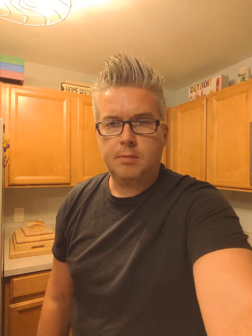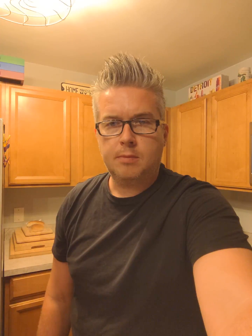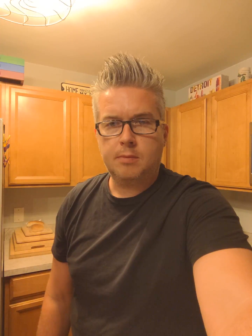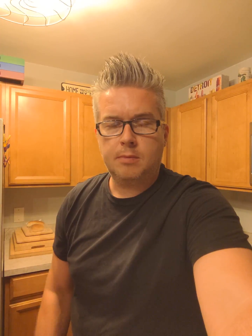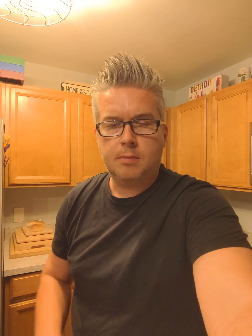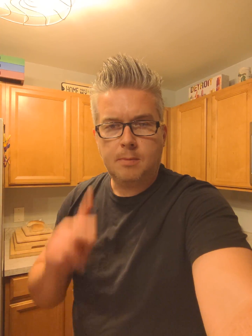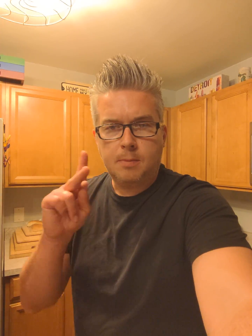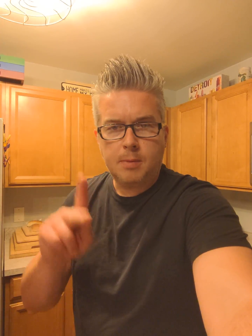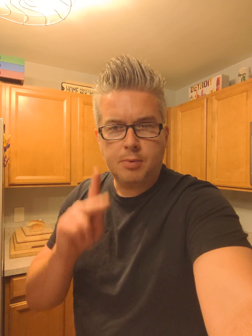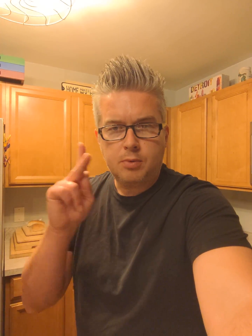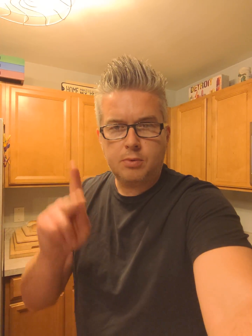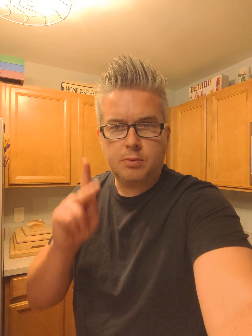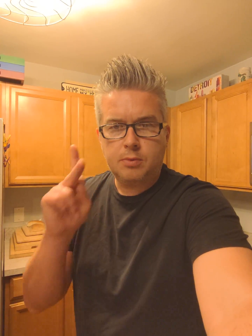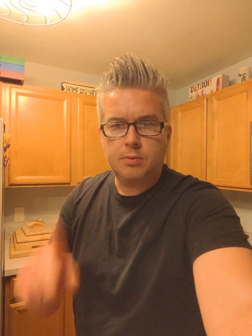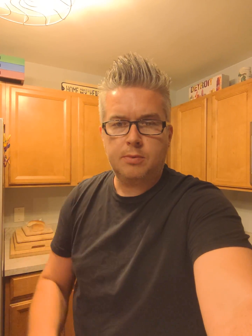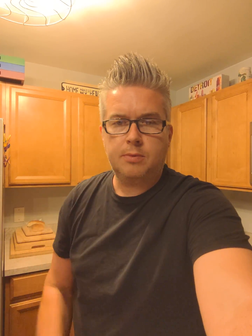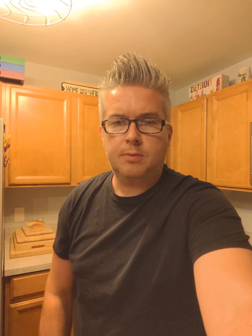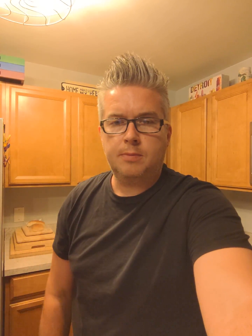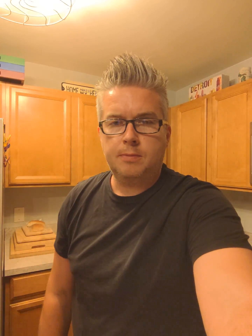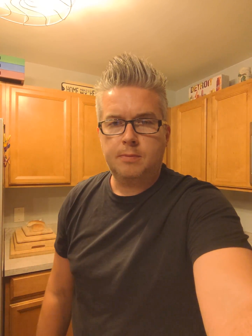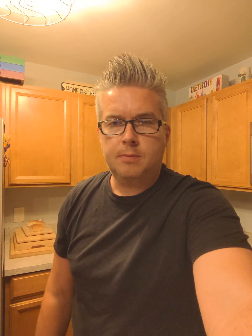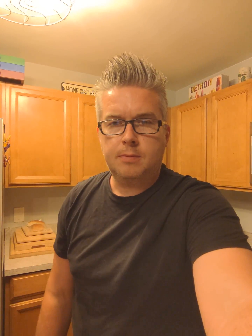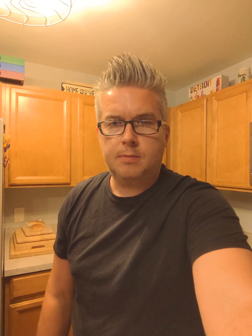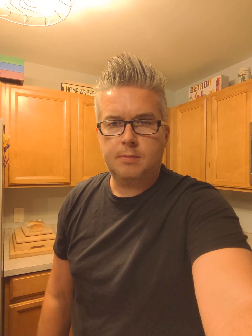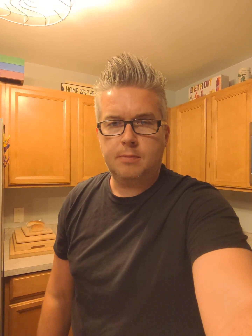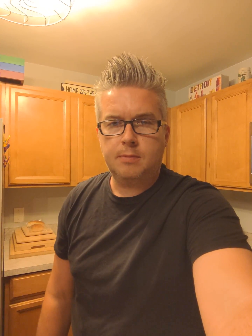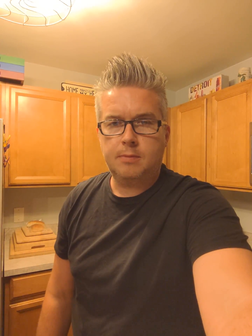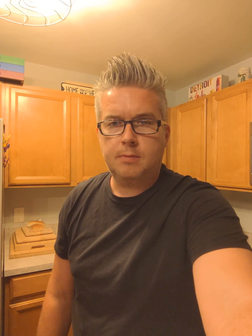people